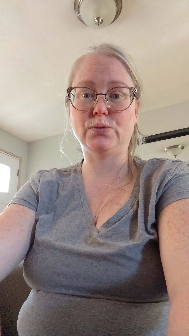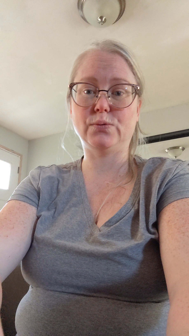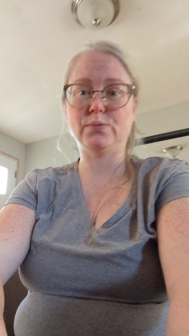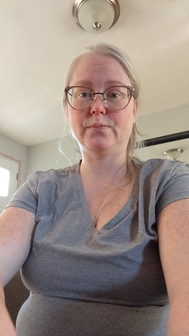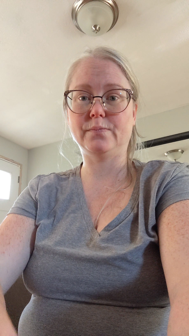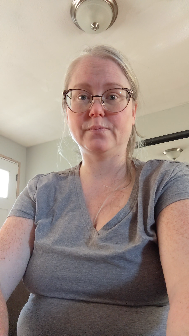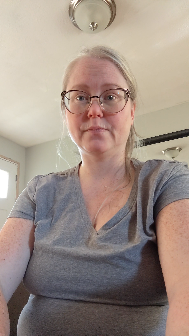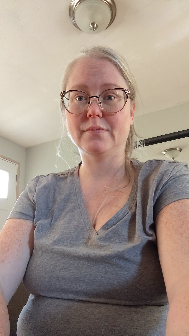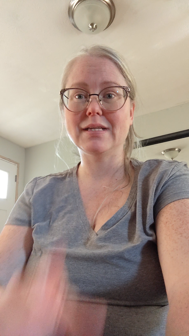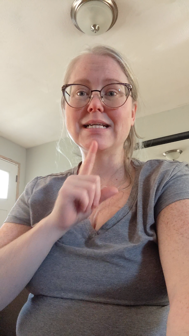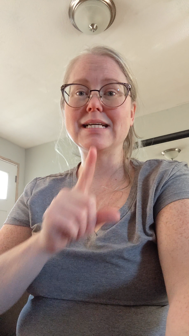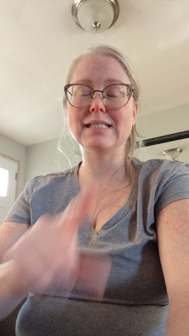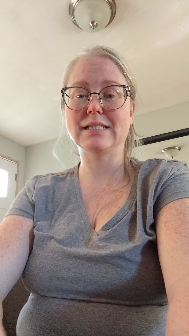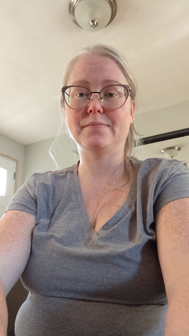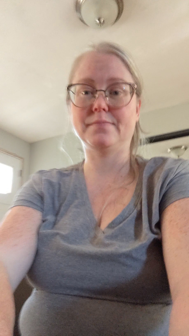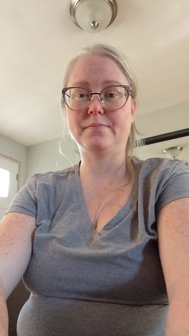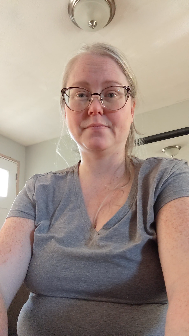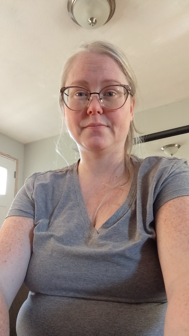is